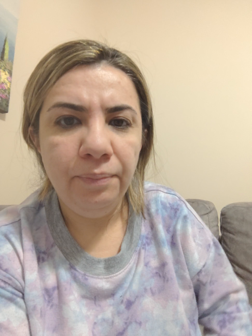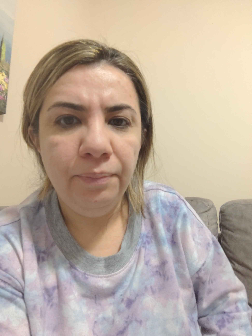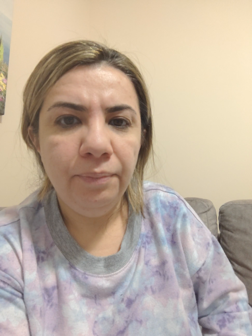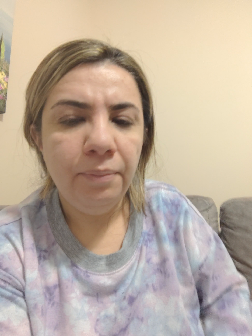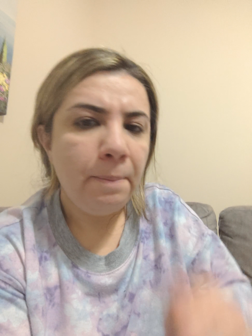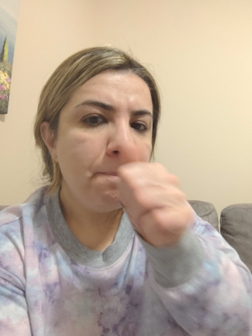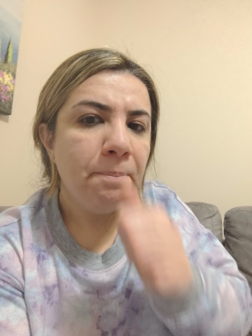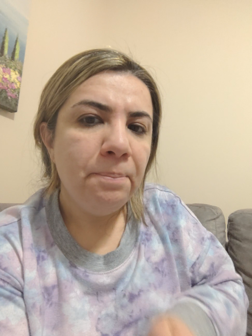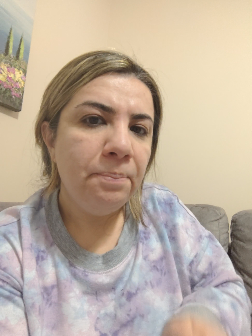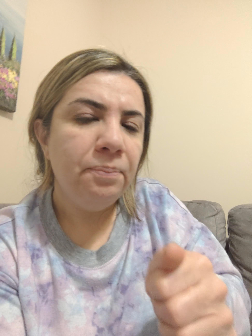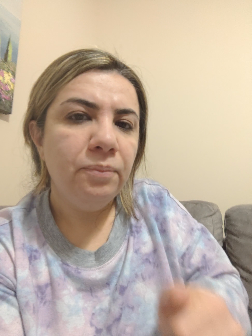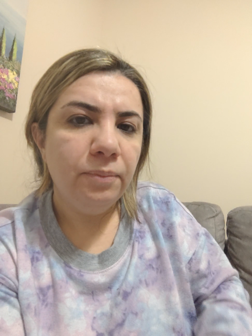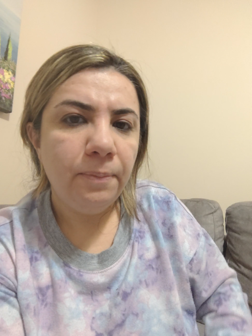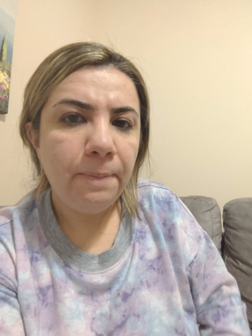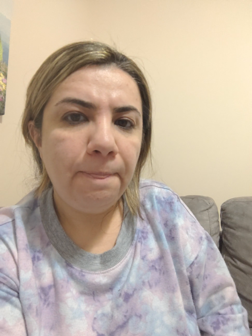hide